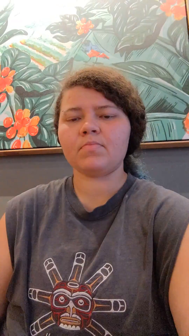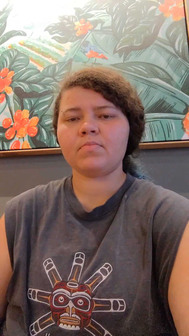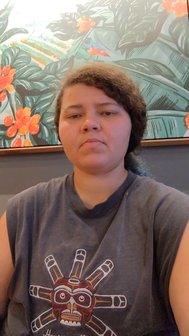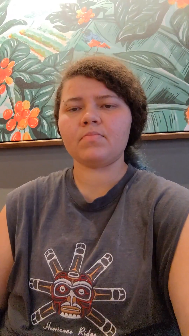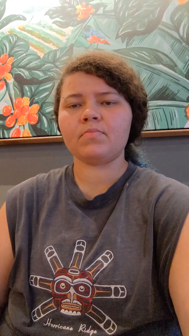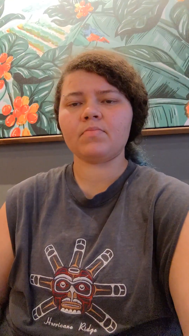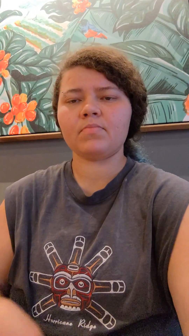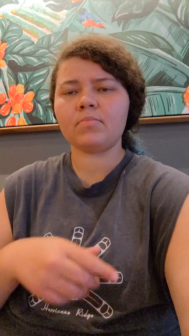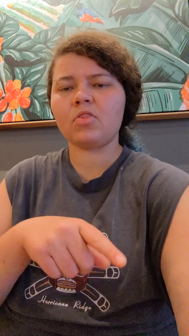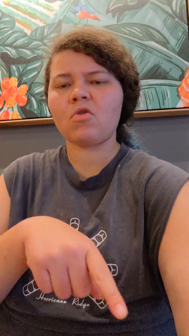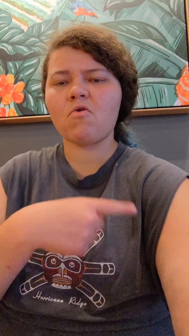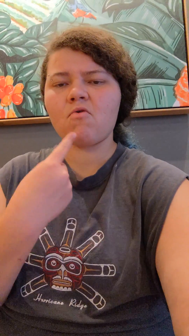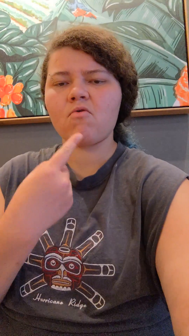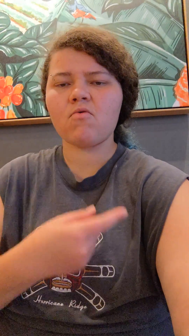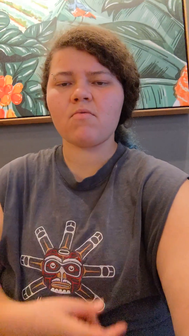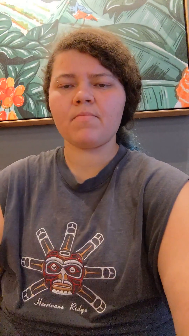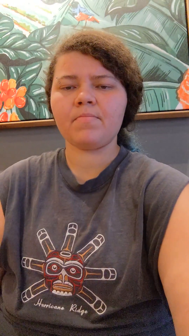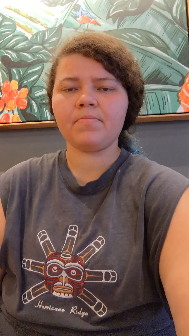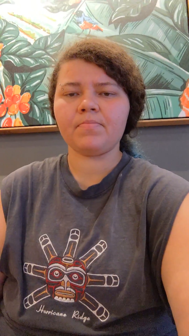long